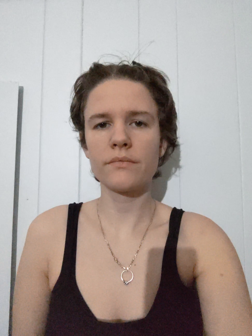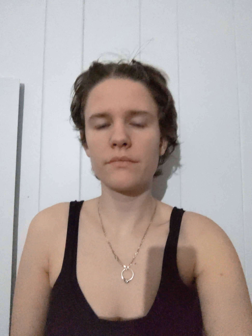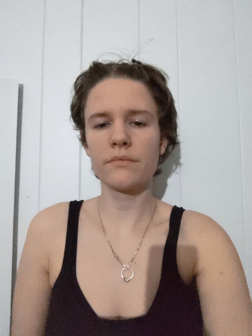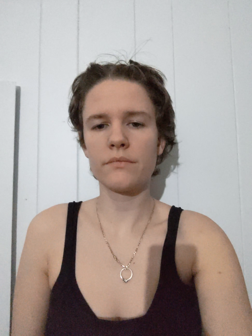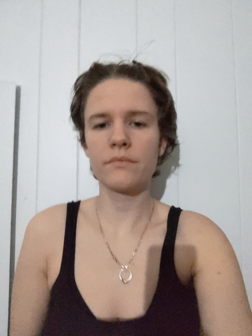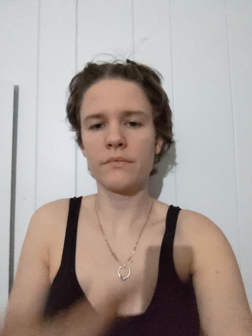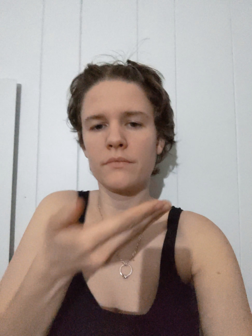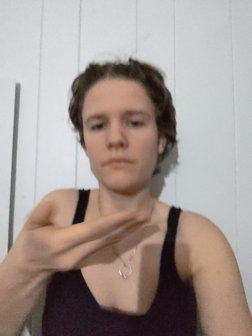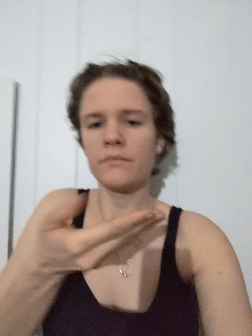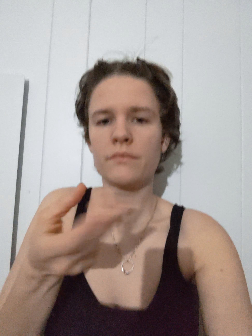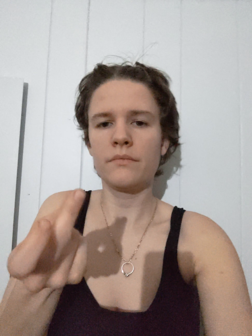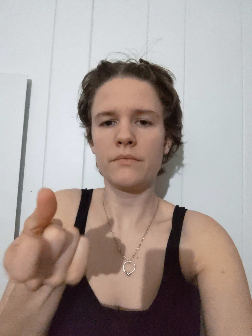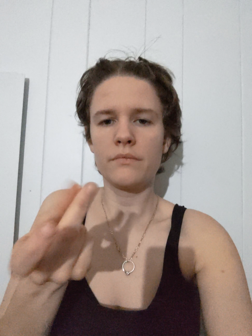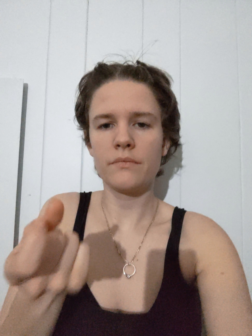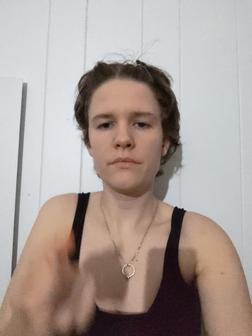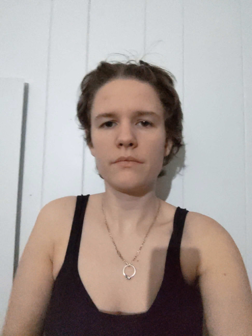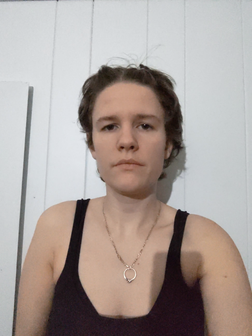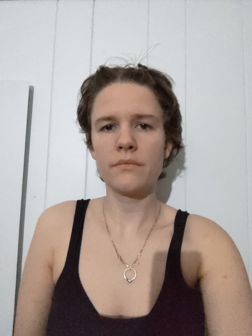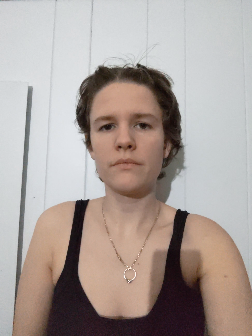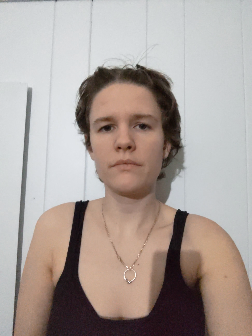puppy